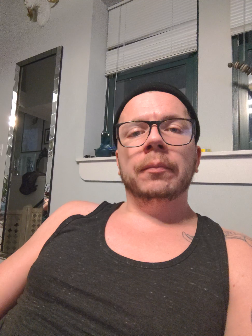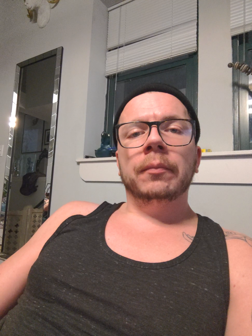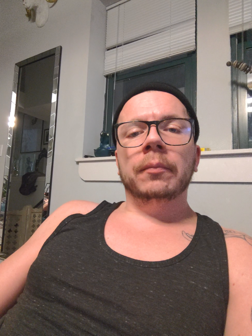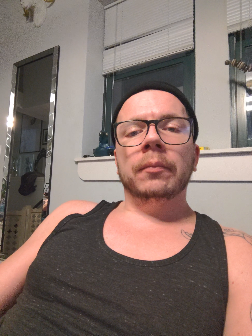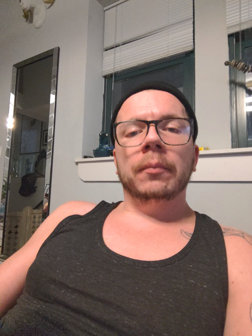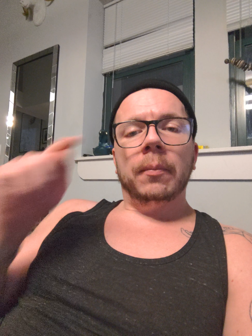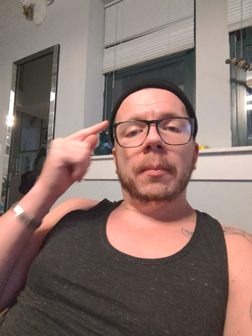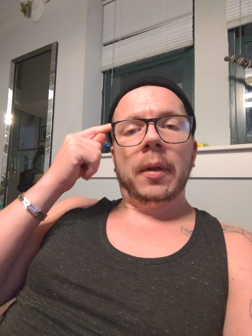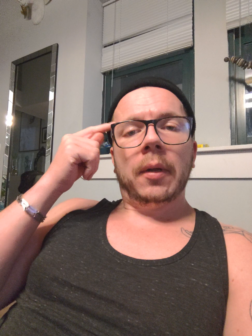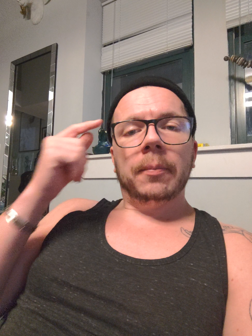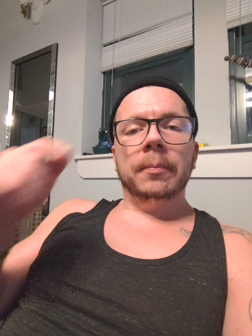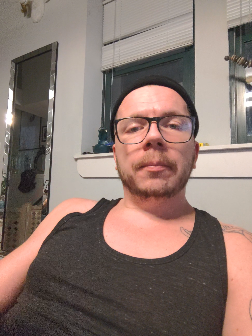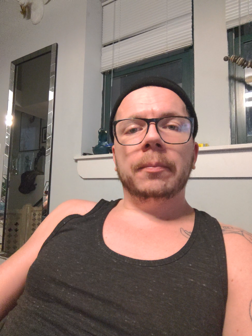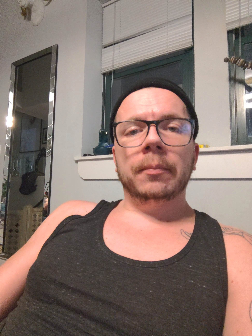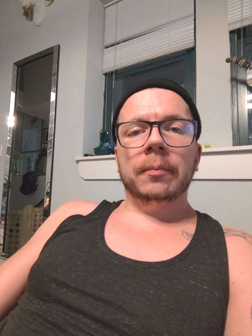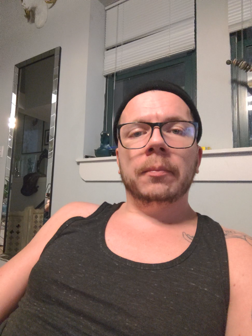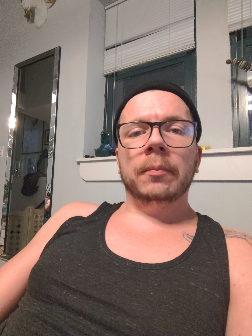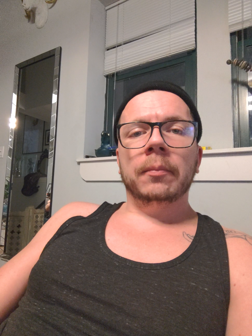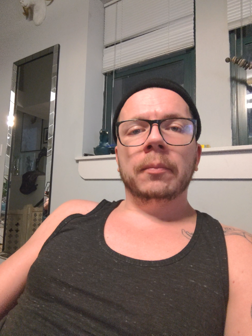penny